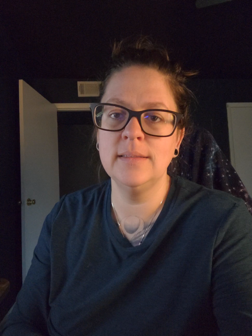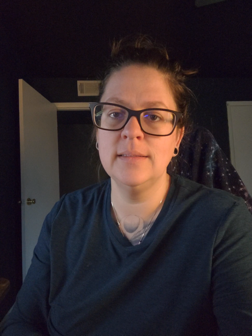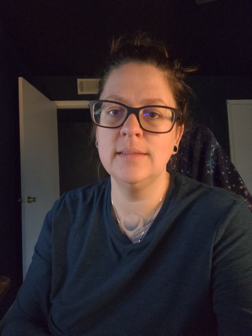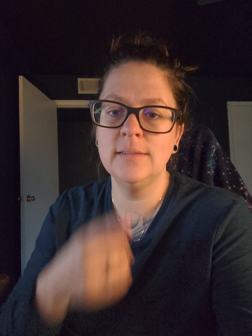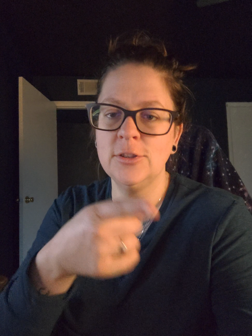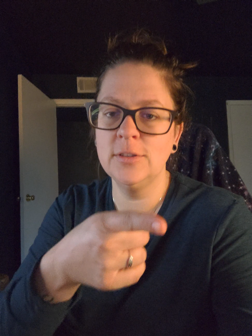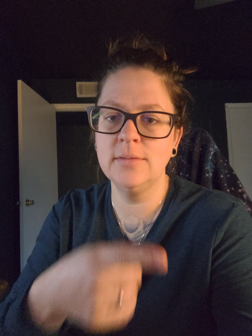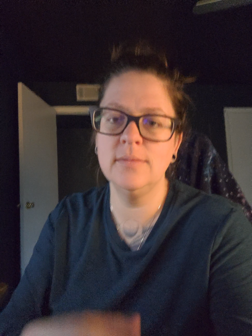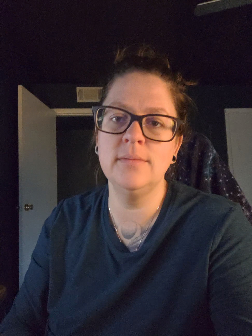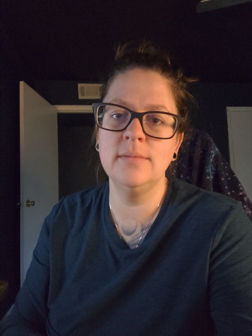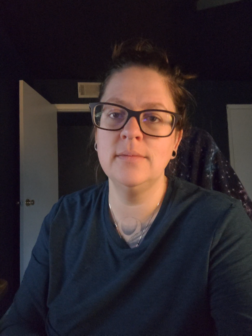he/she/it